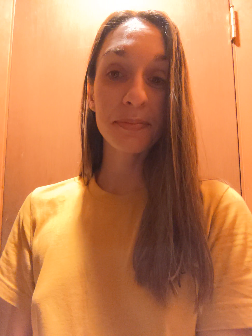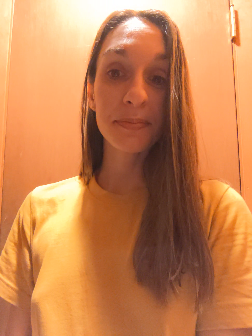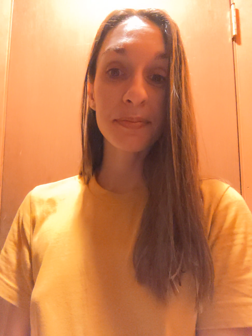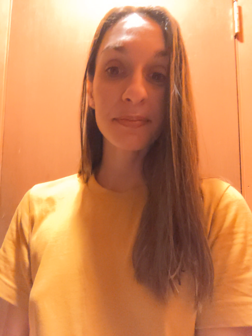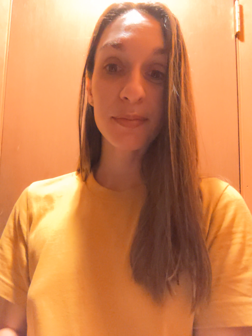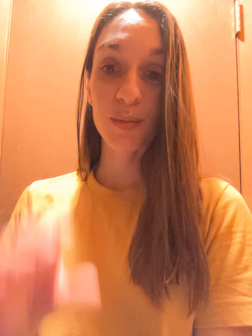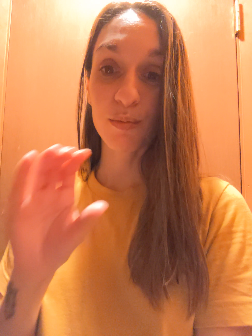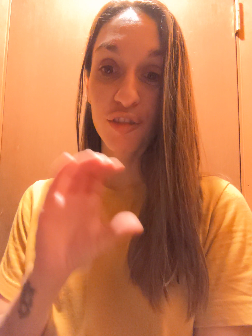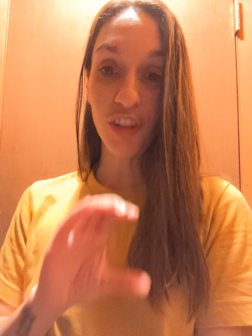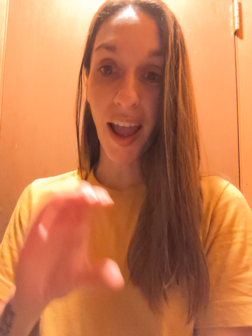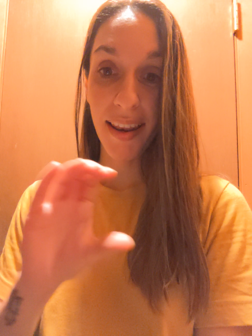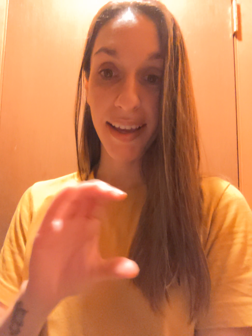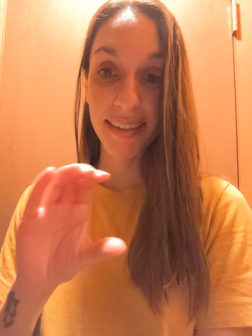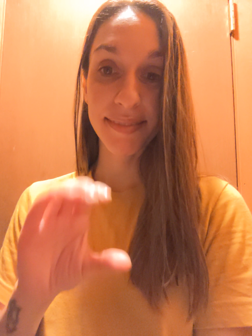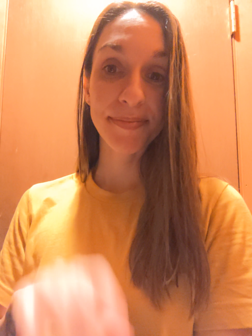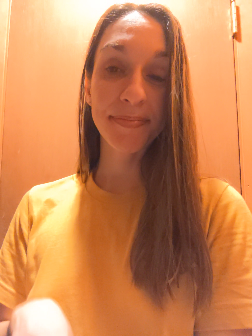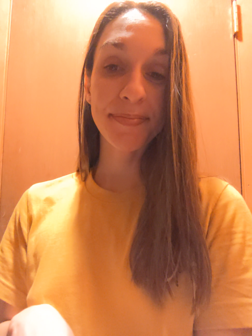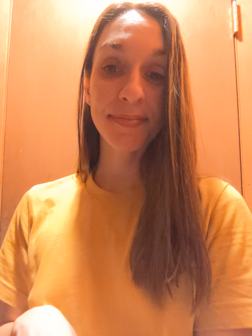chocolate